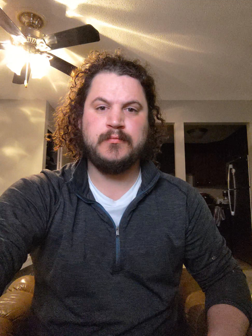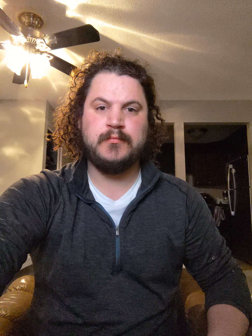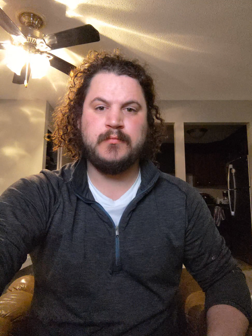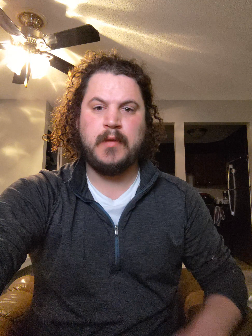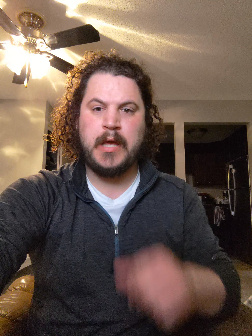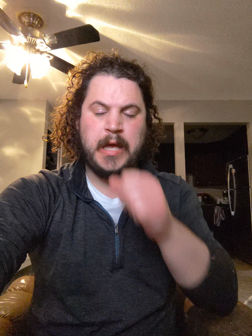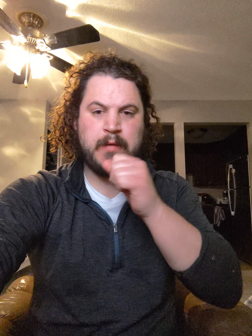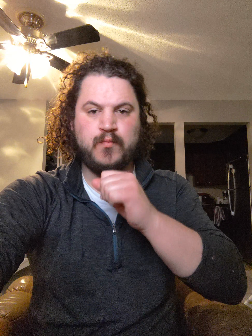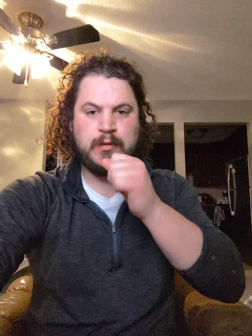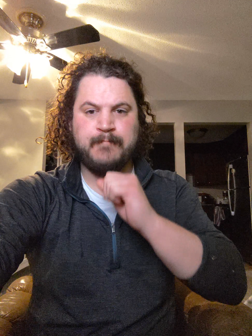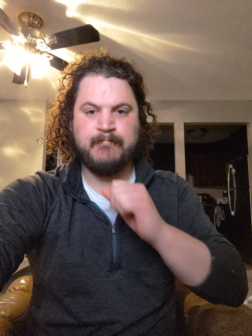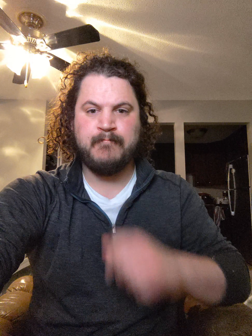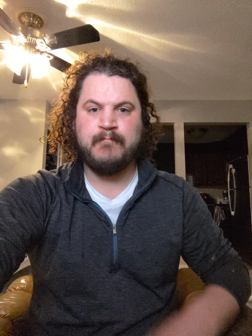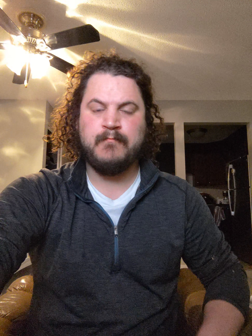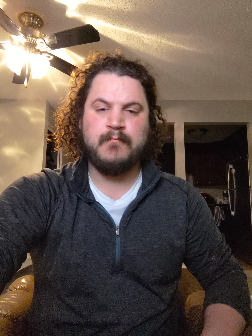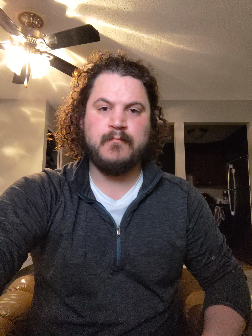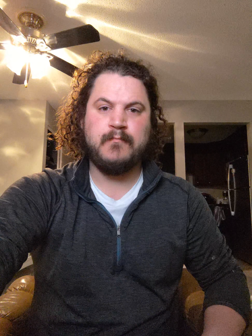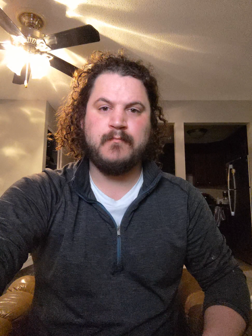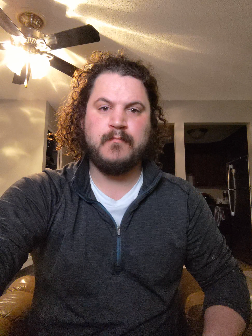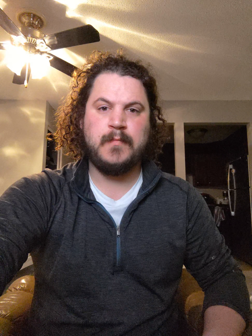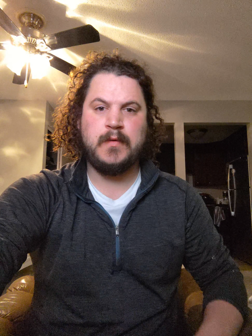ice cream